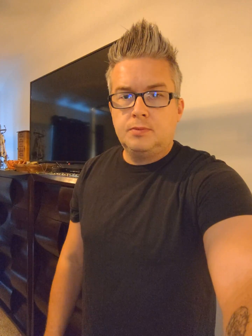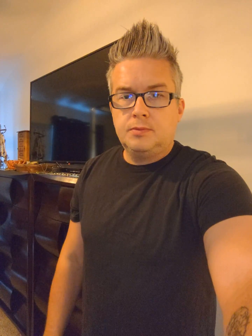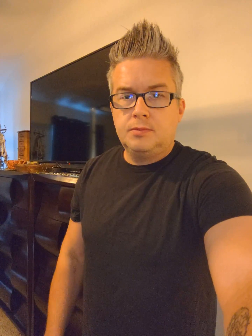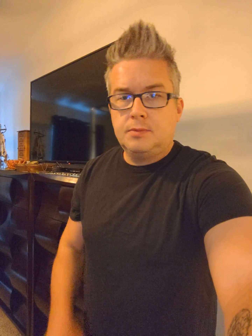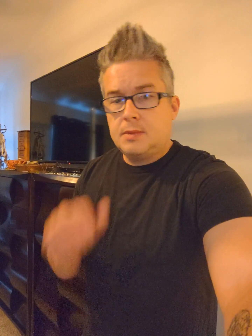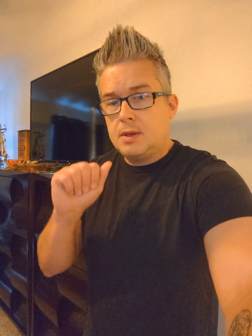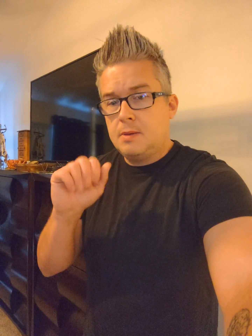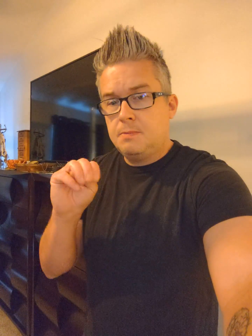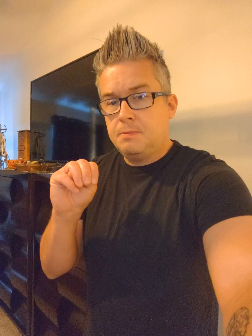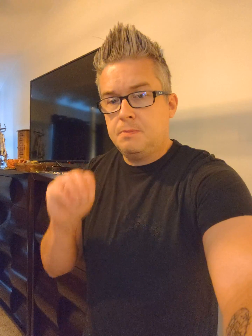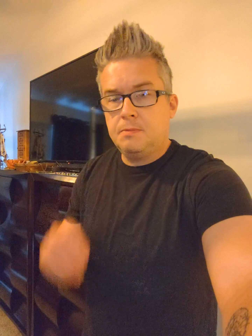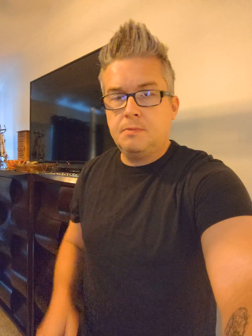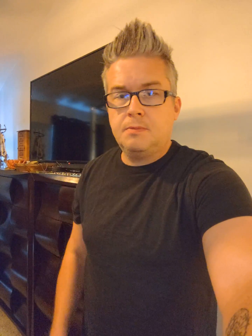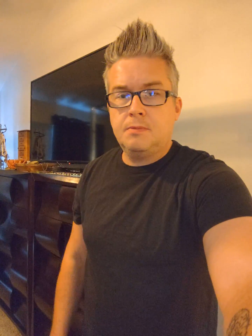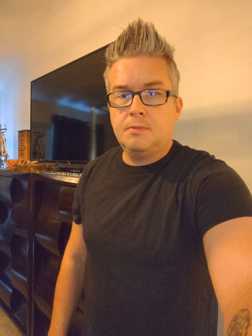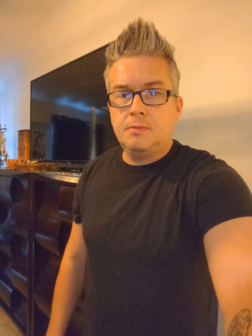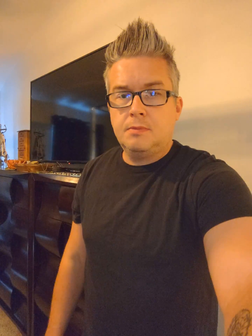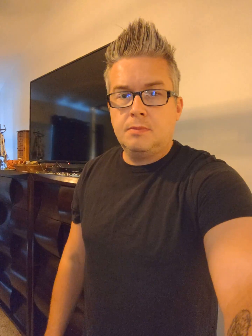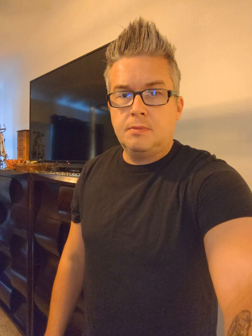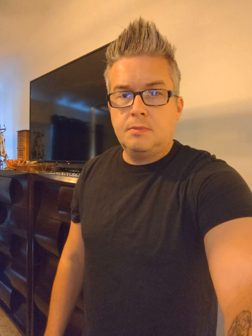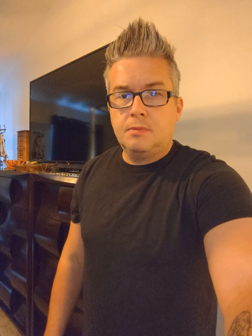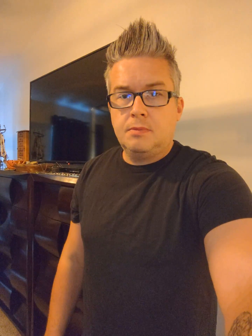am